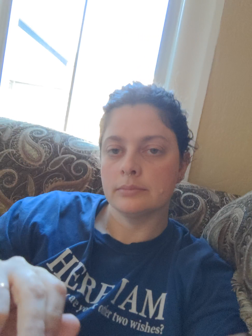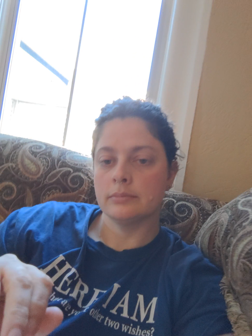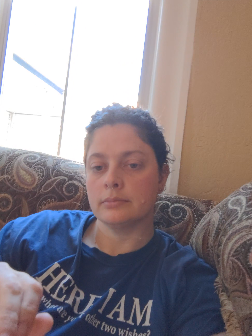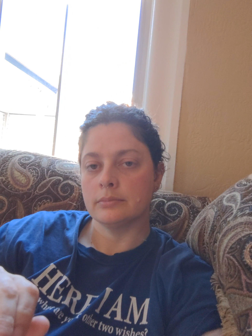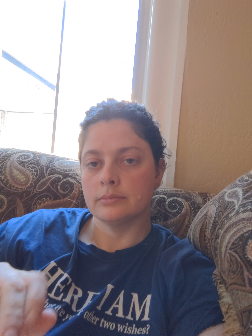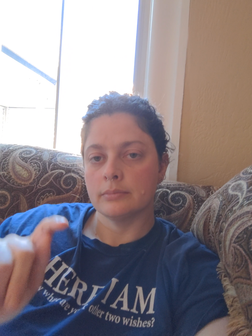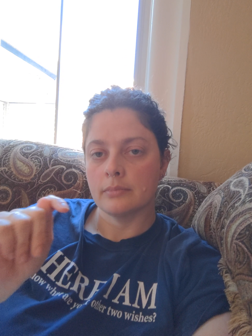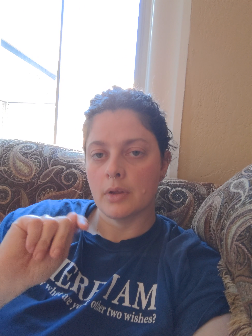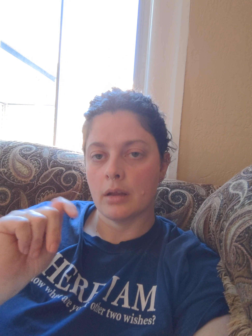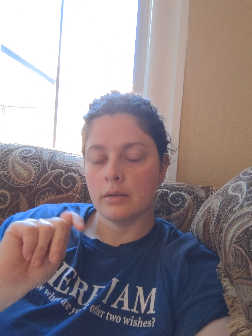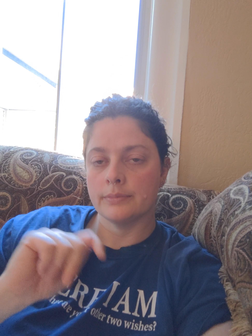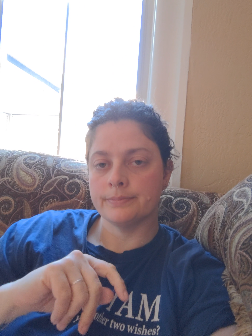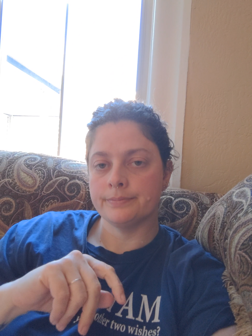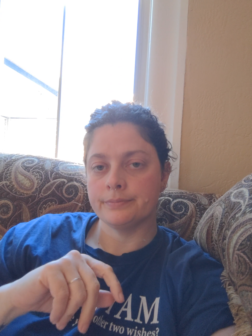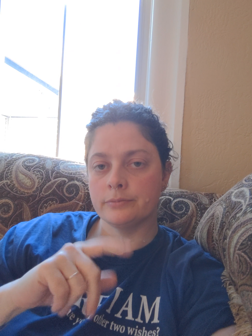potty